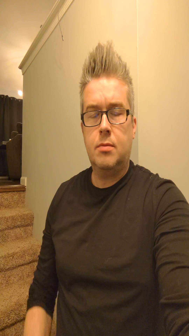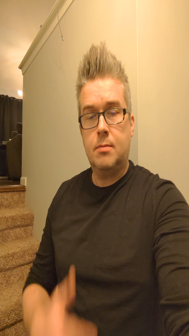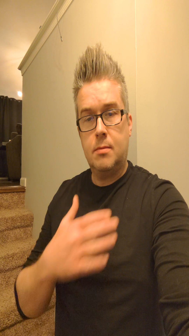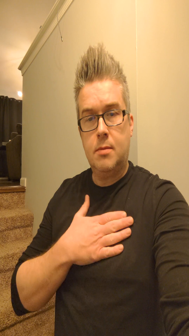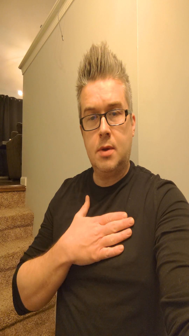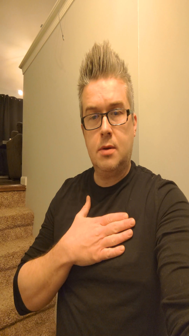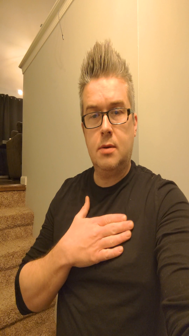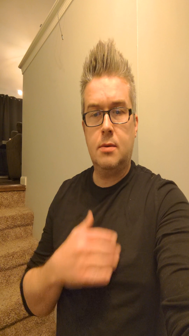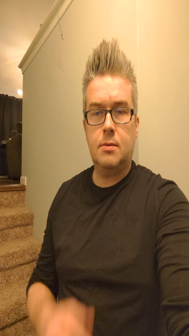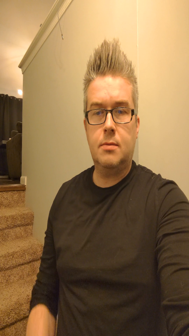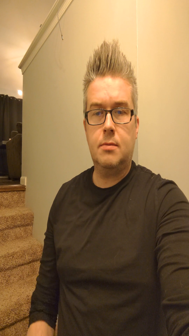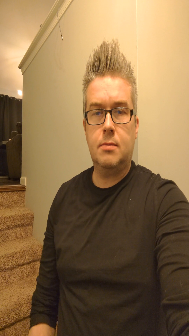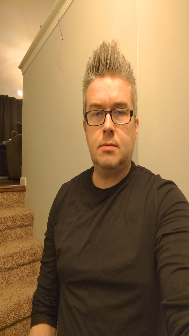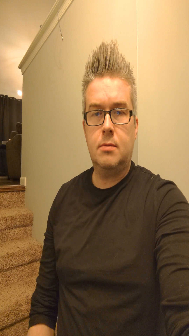my